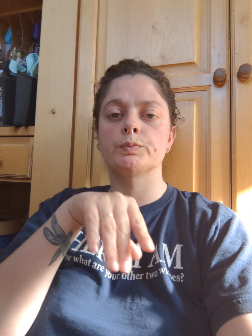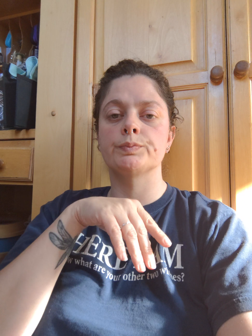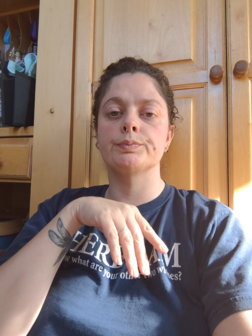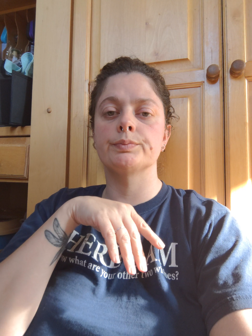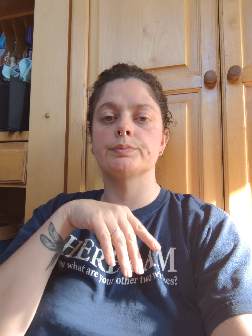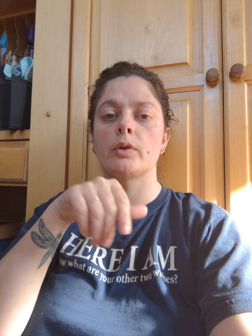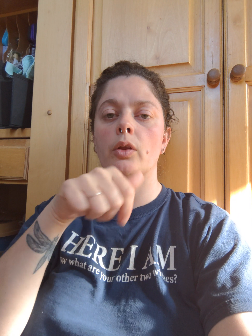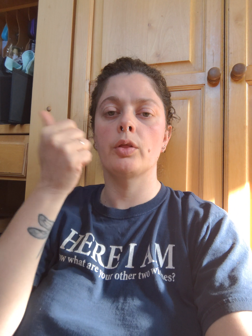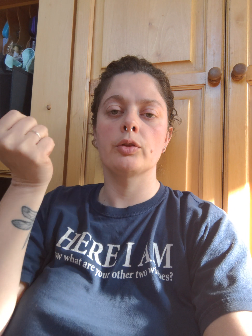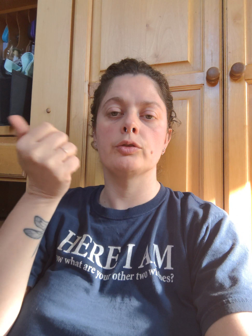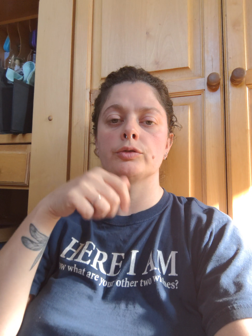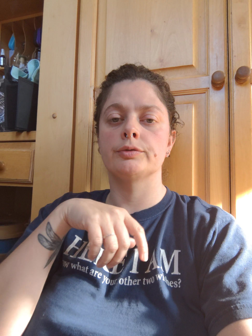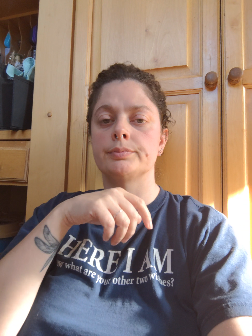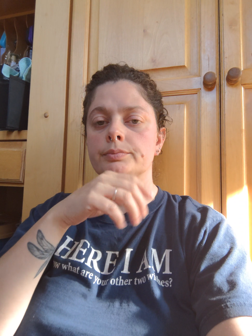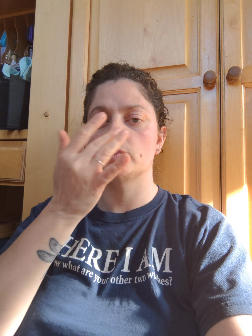another